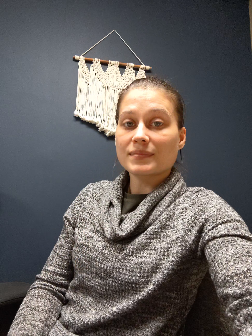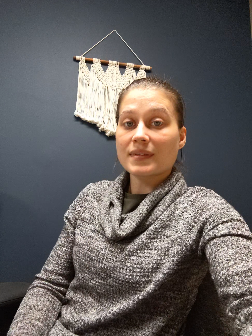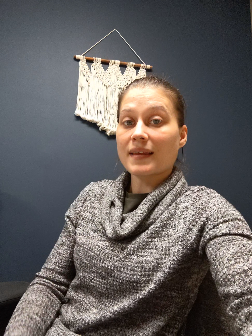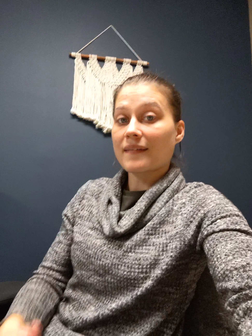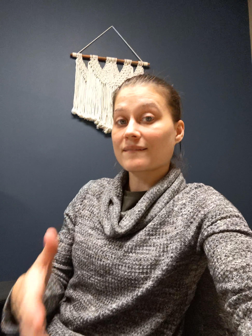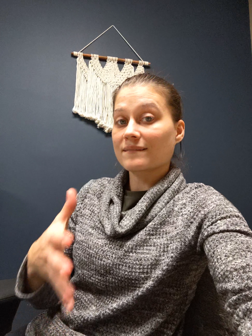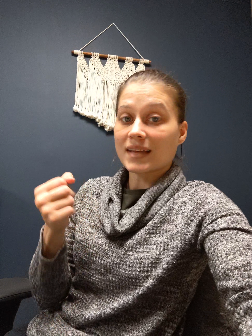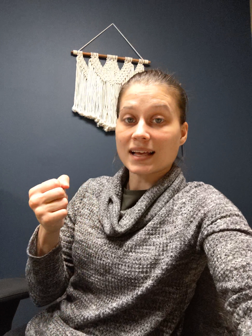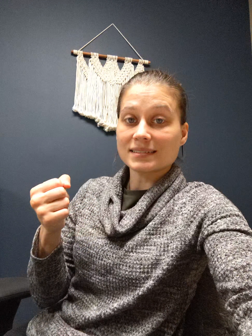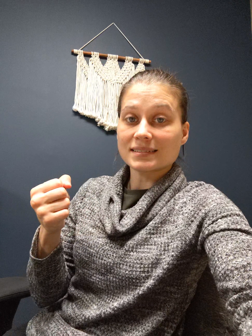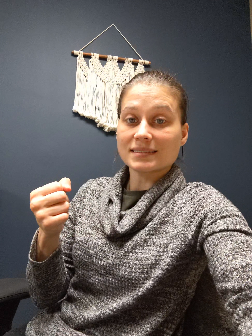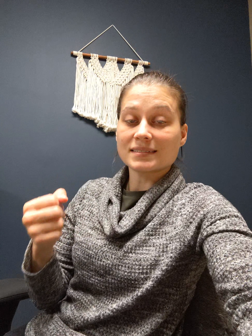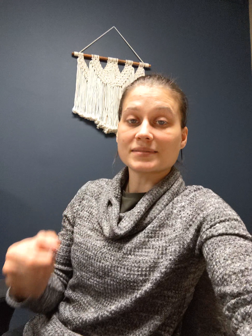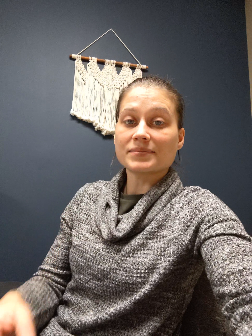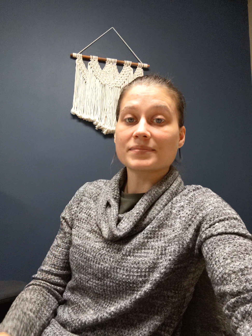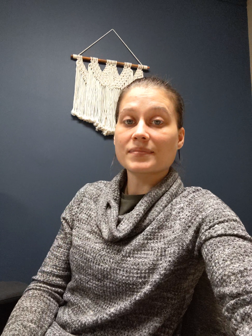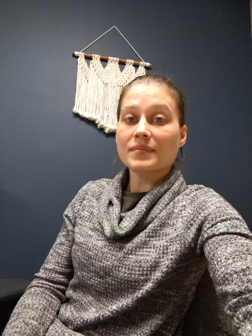fast